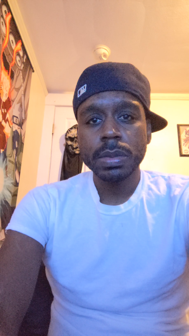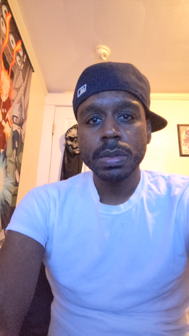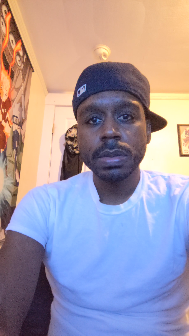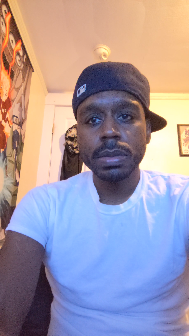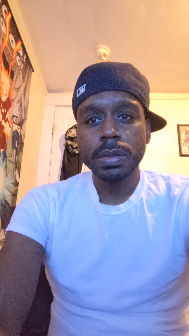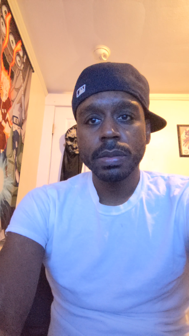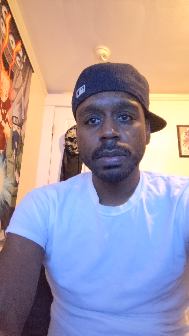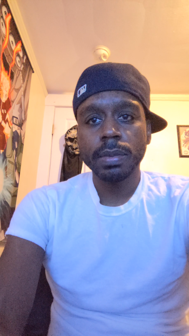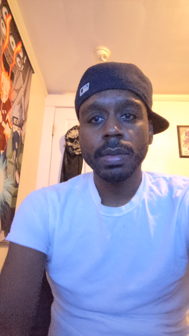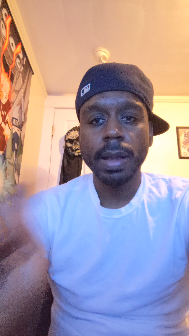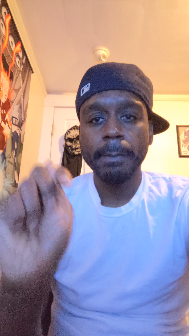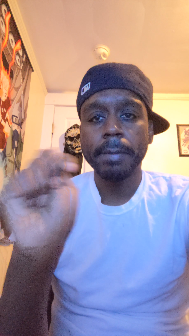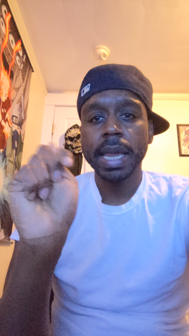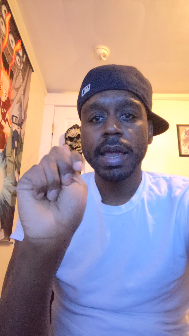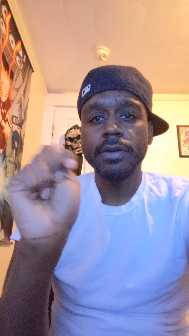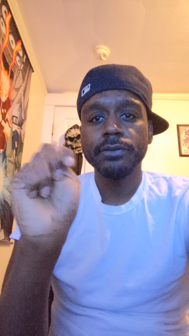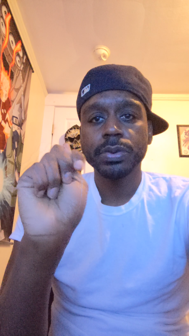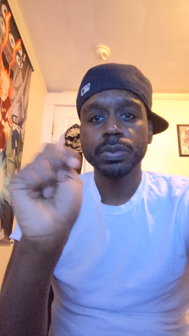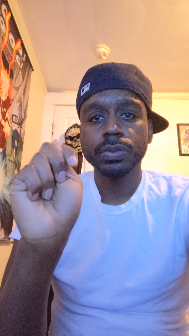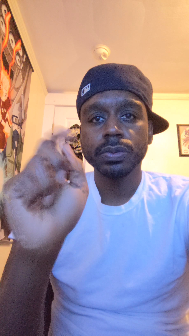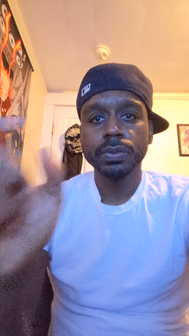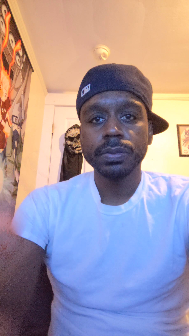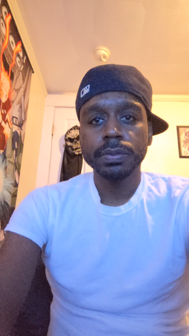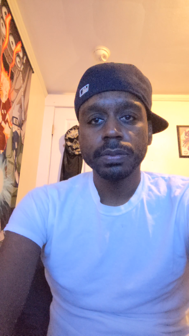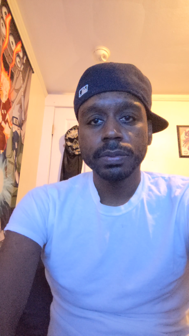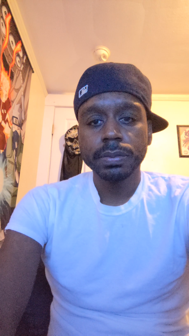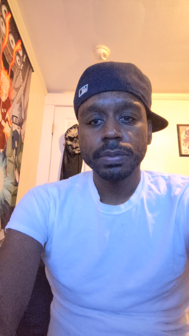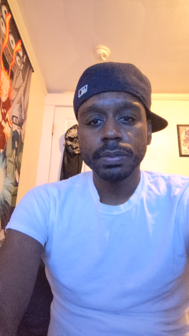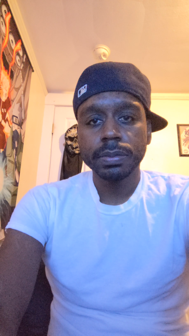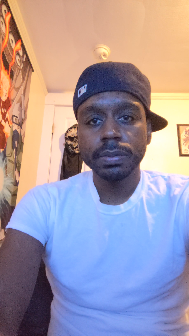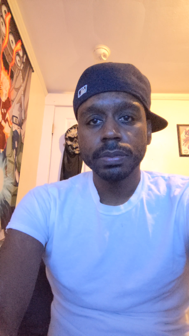bathroom